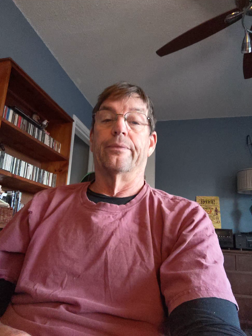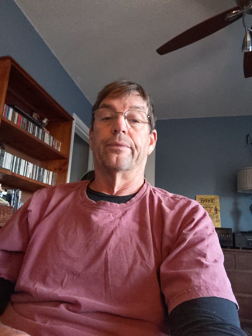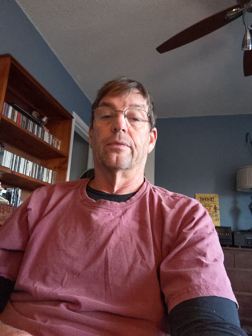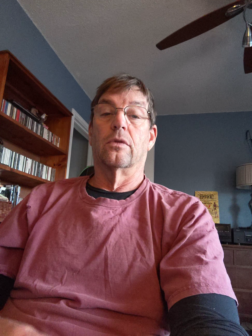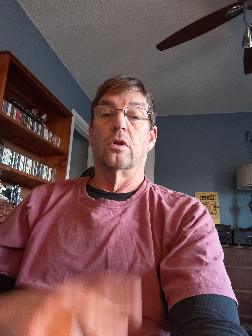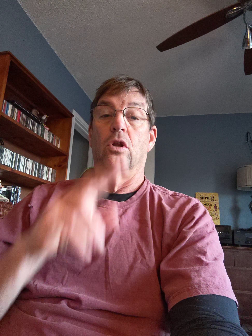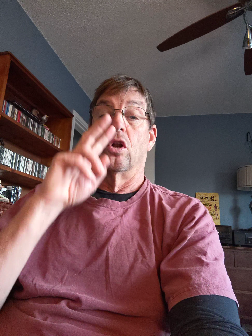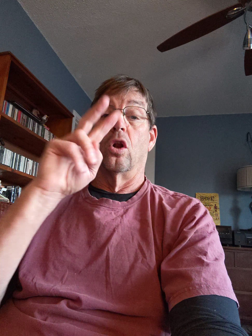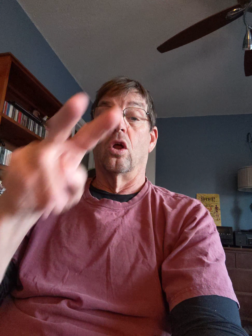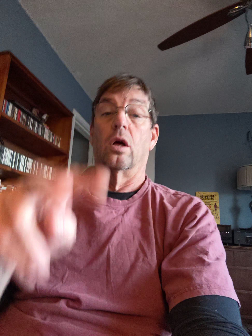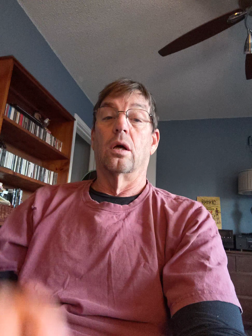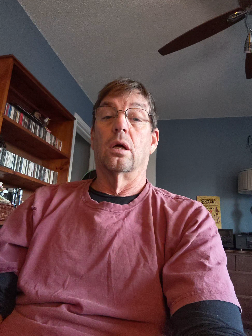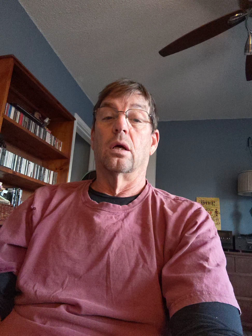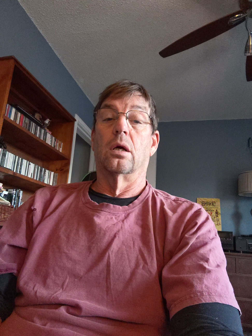look